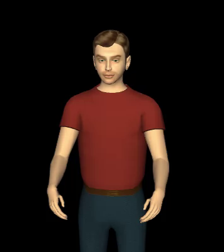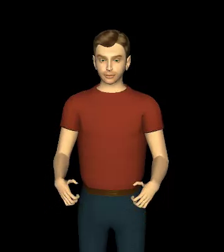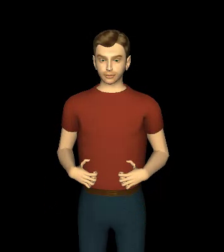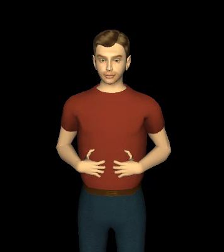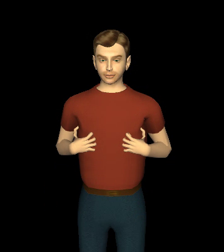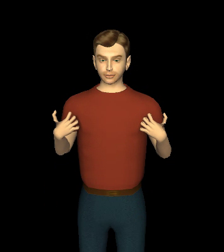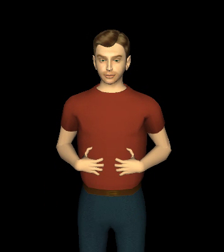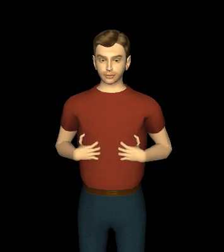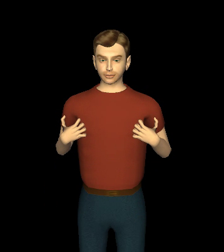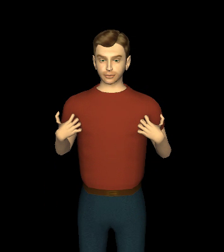غضب